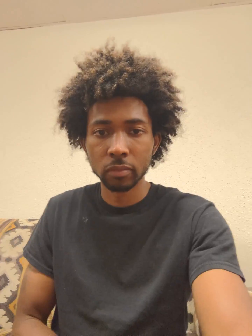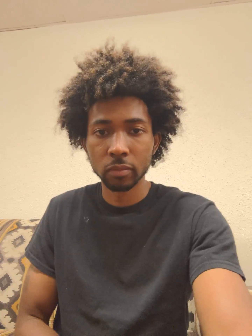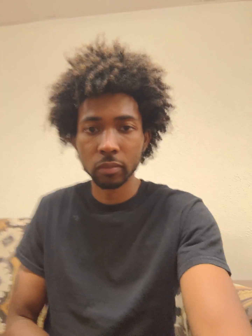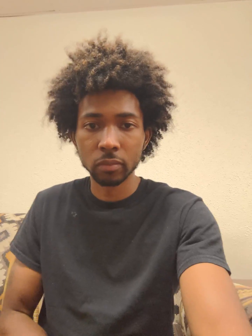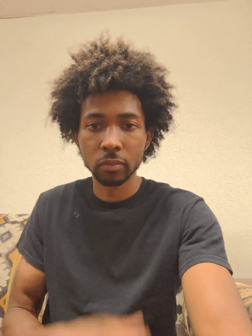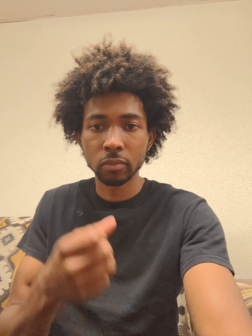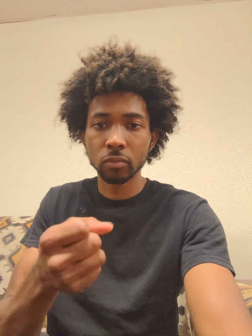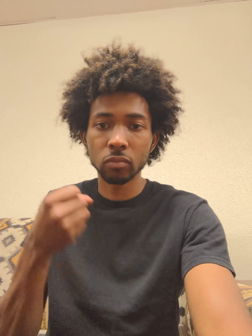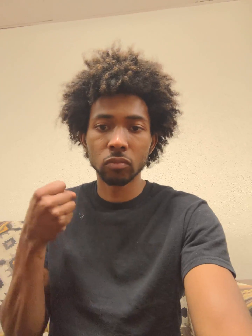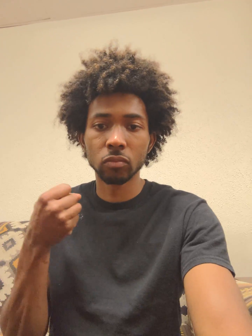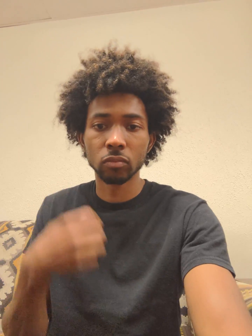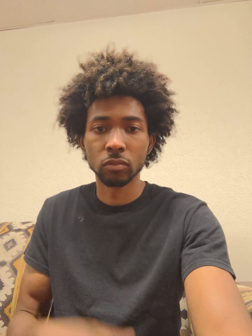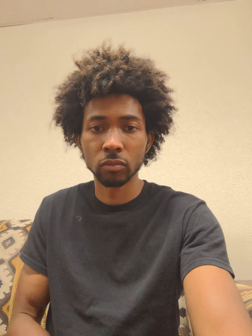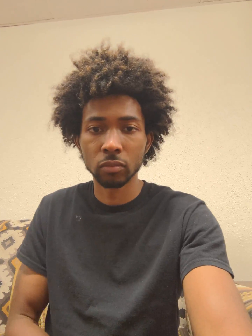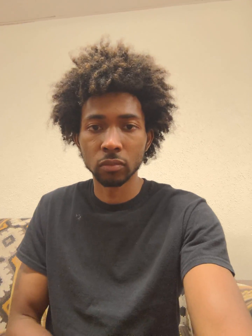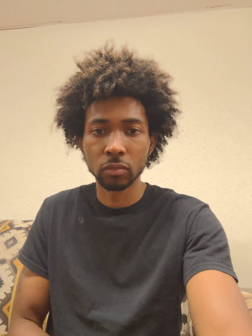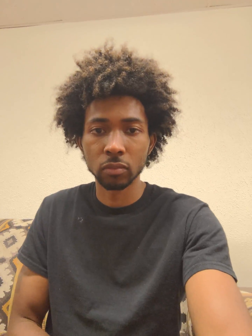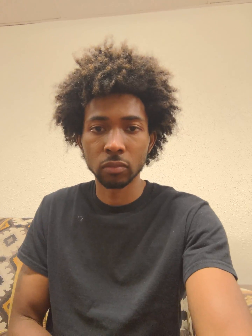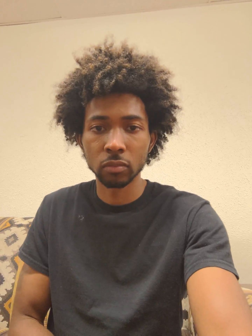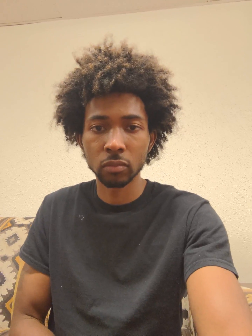pull